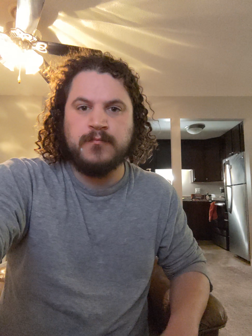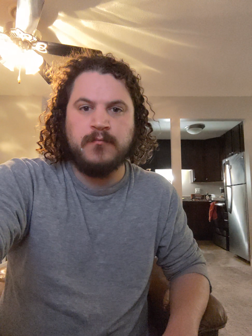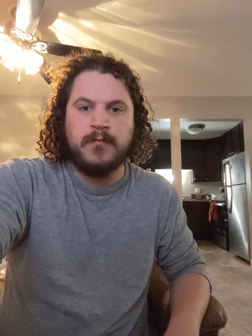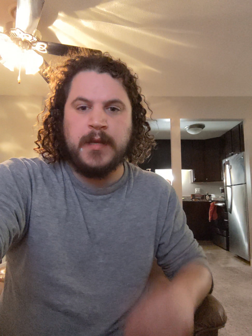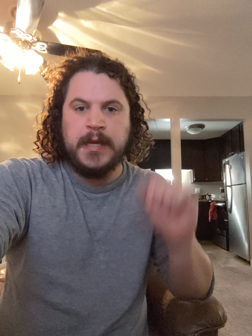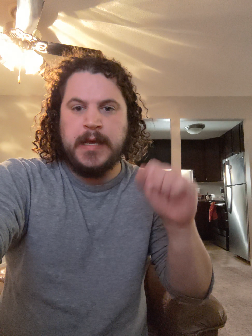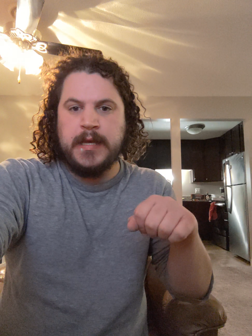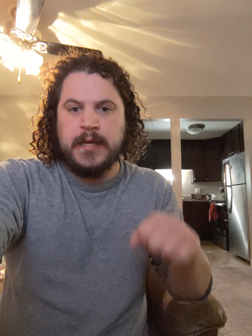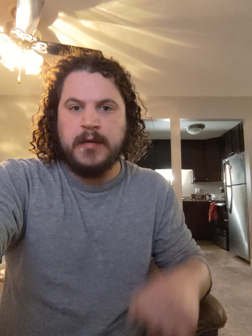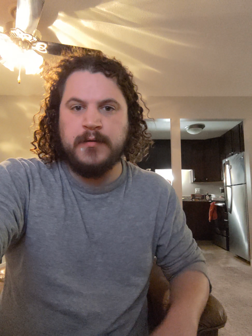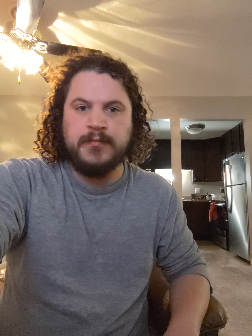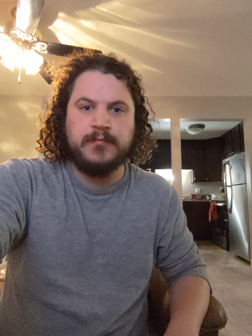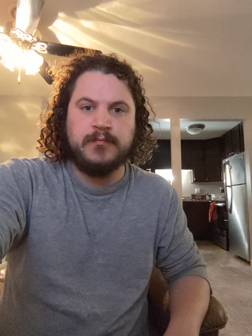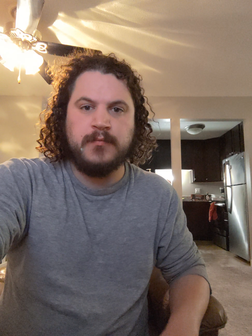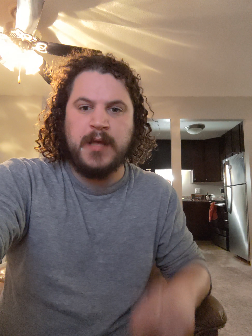can